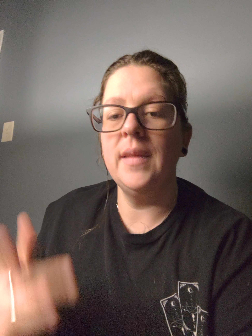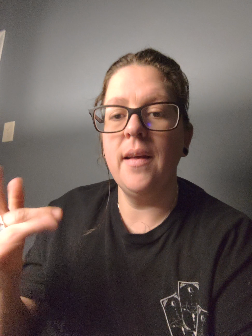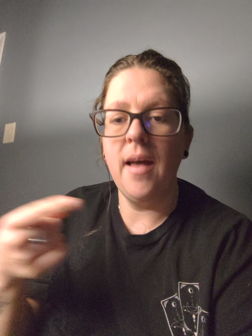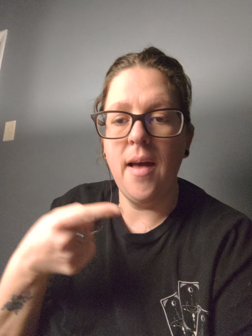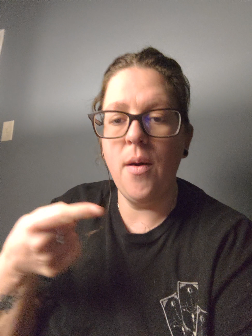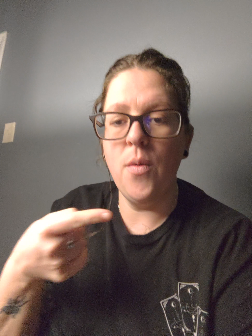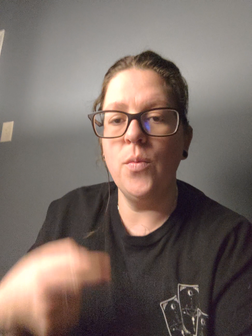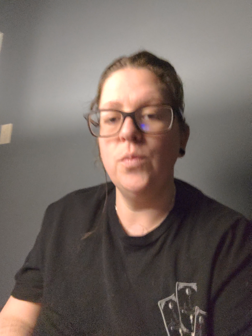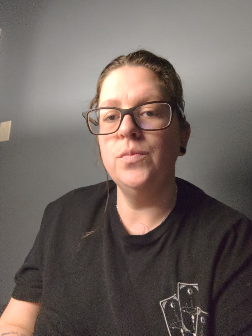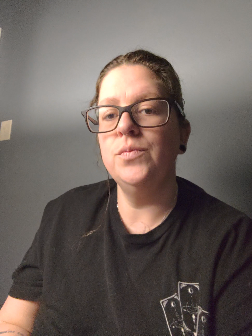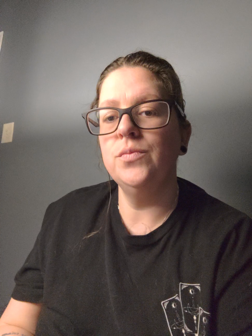owie